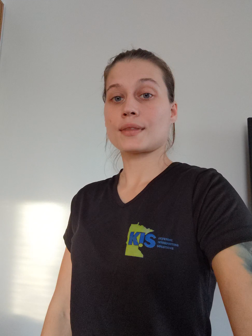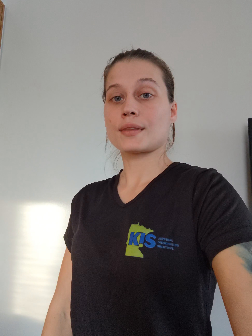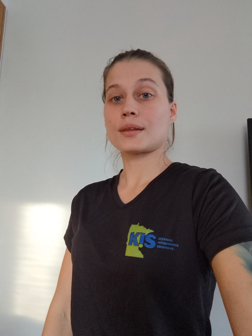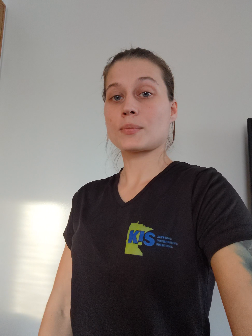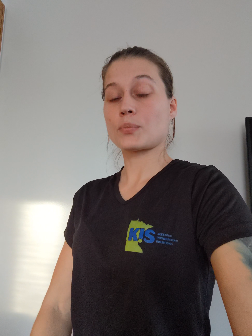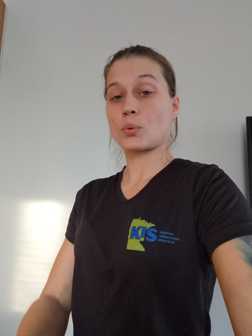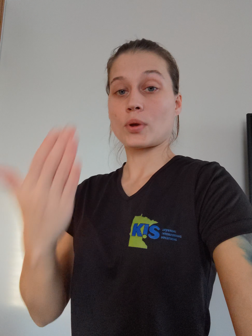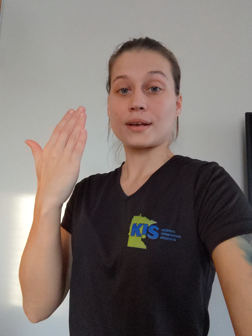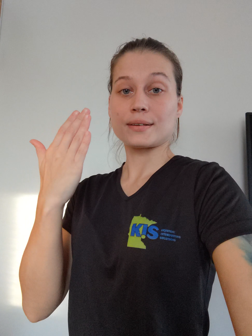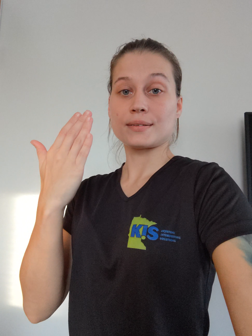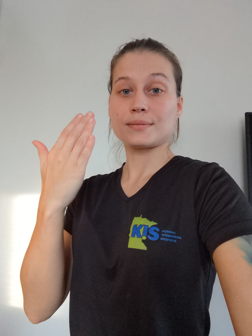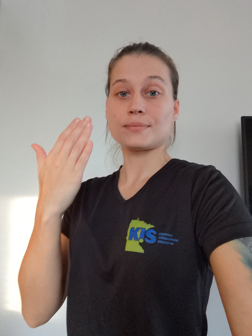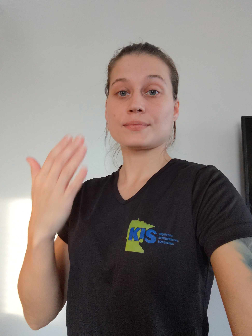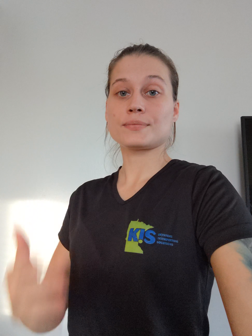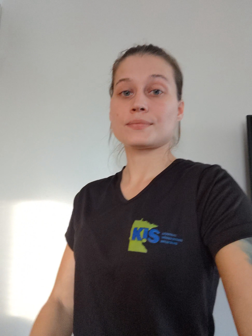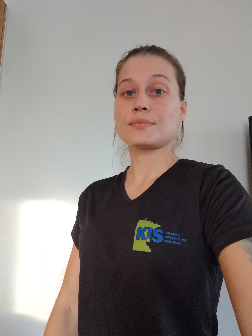morning